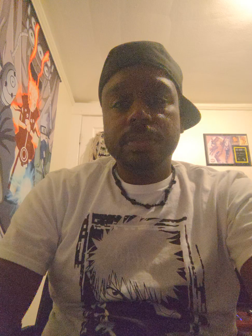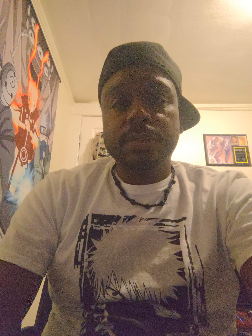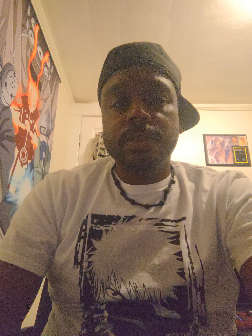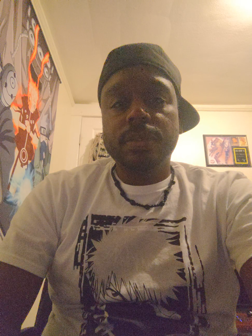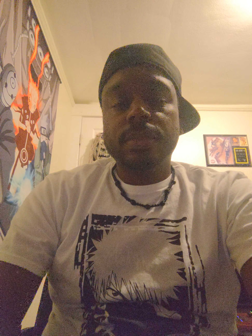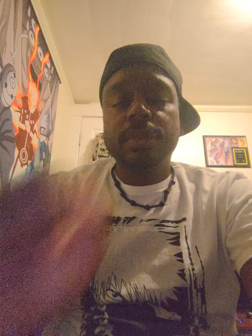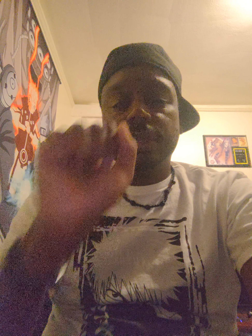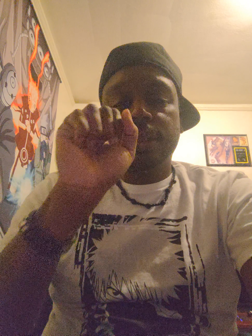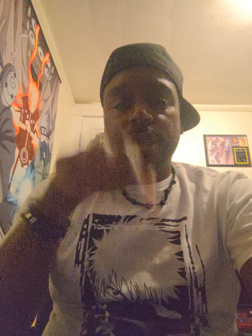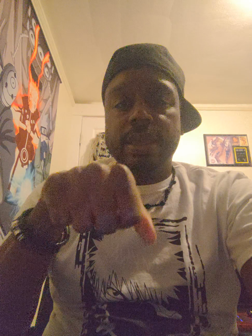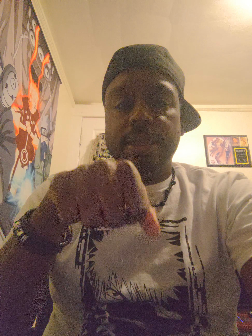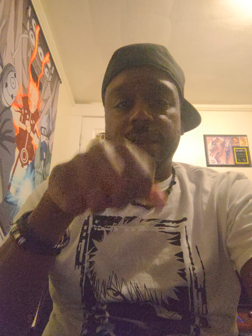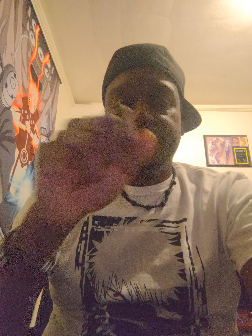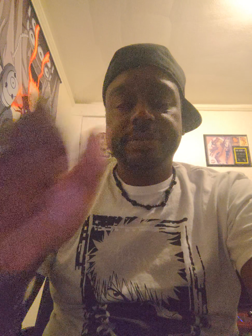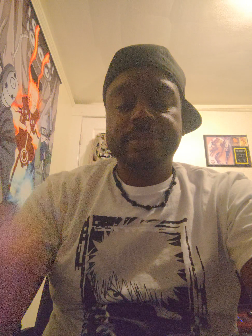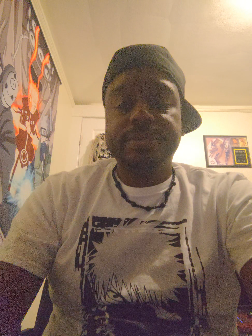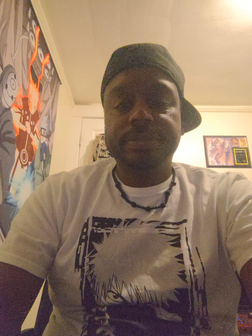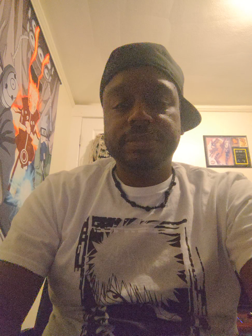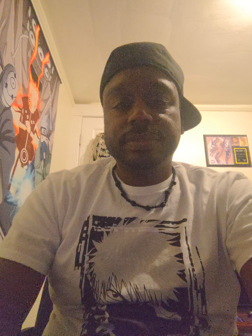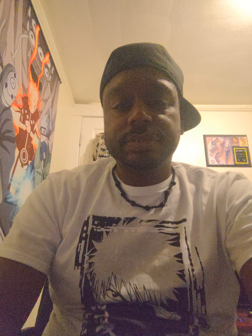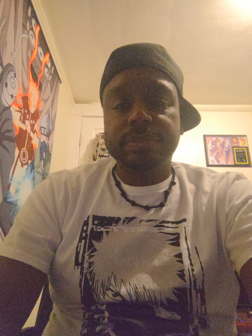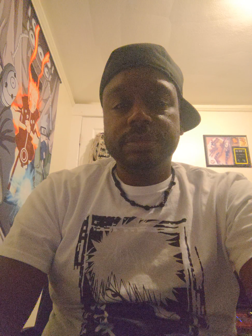can